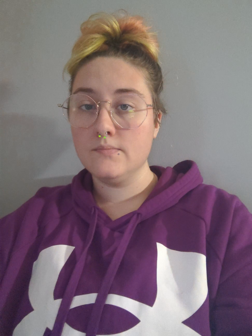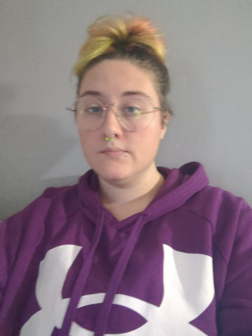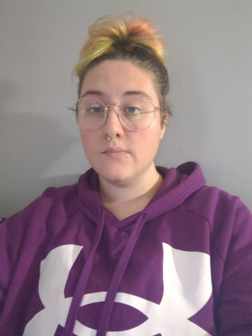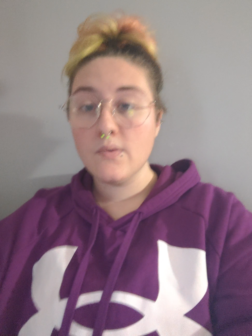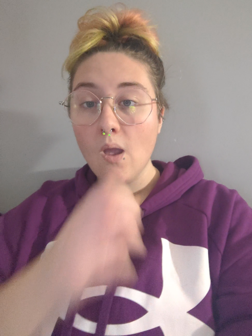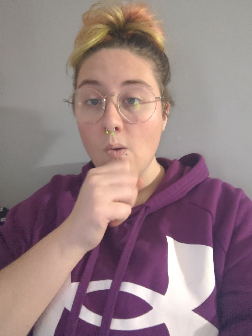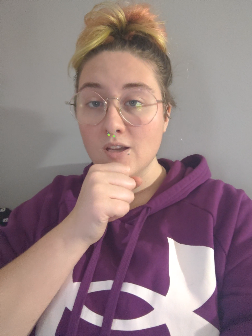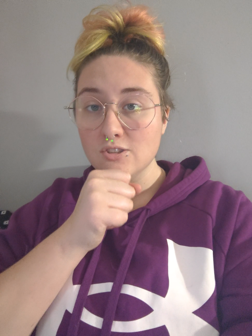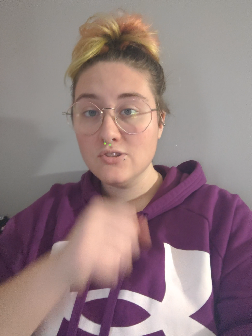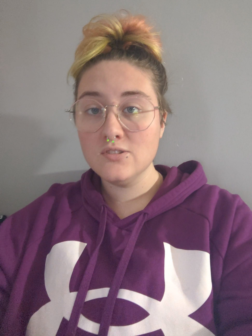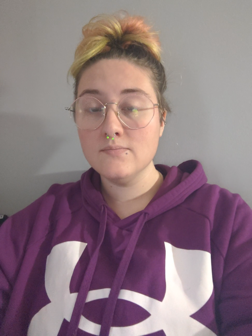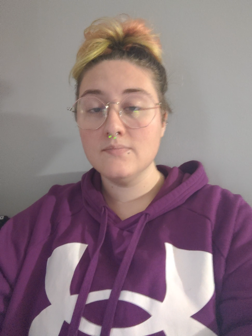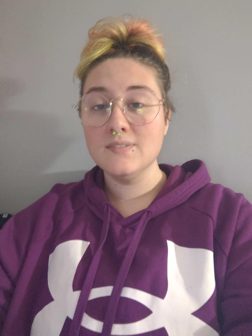orange